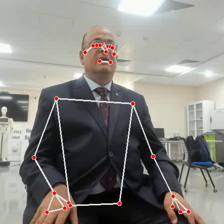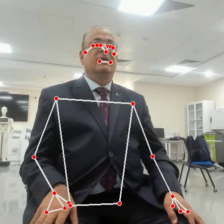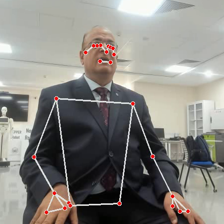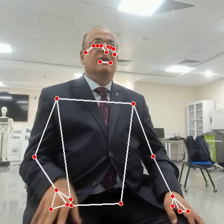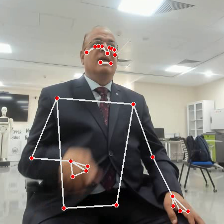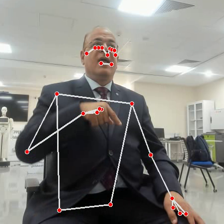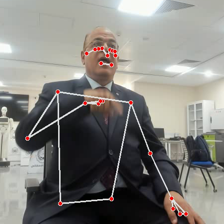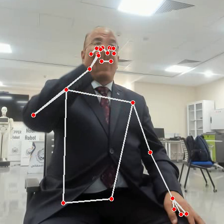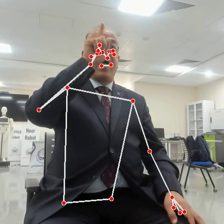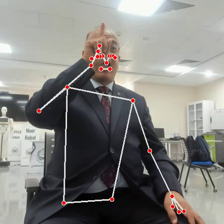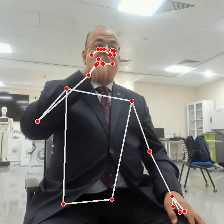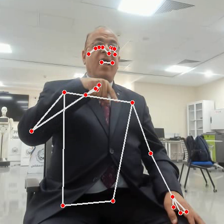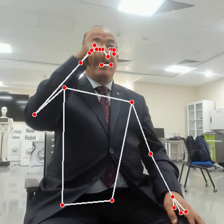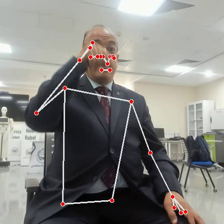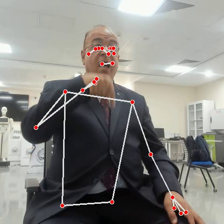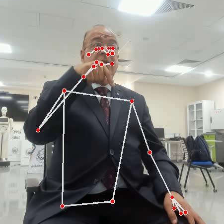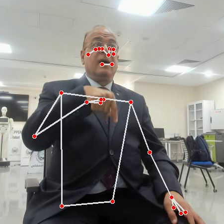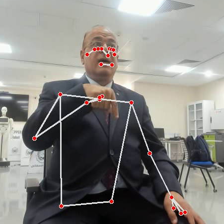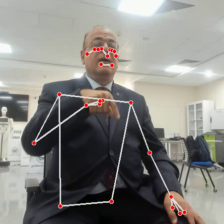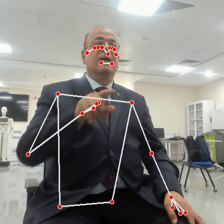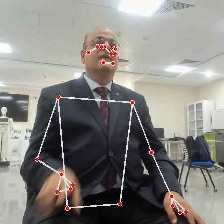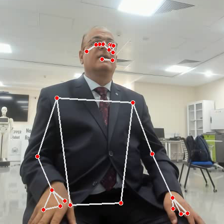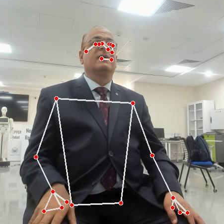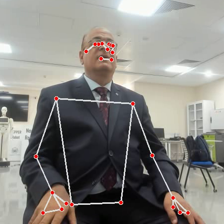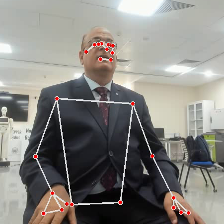elnhrda